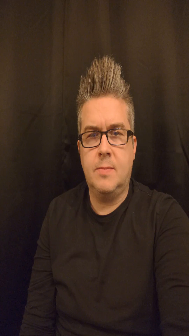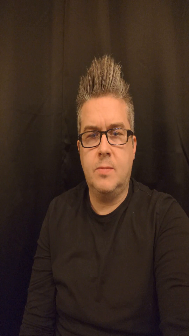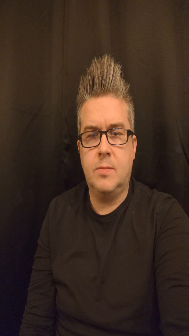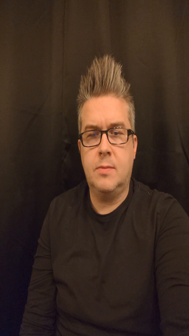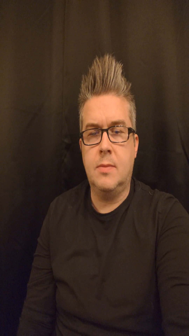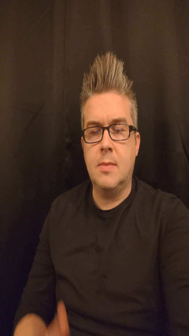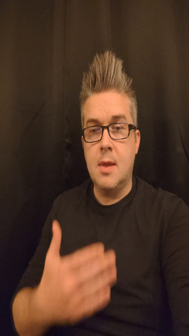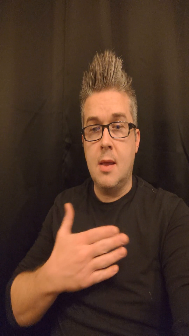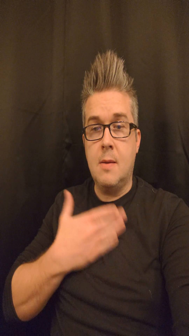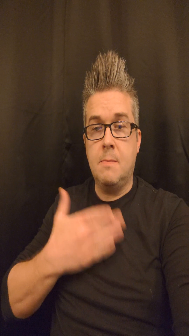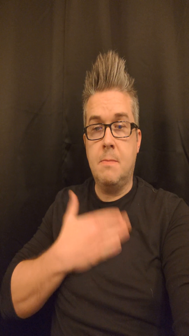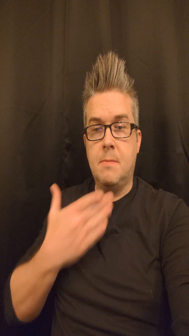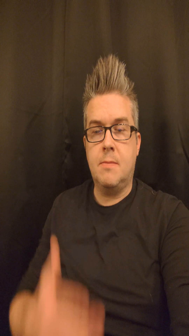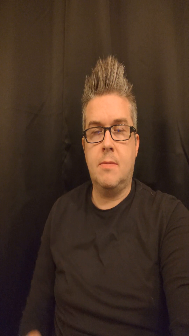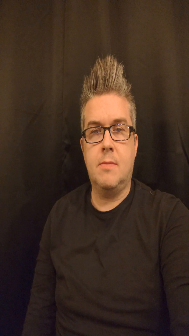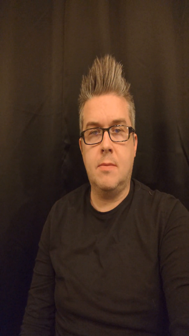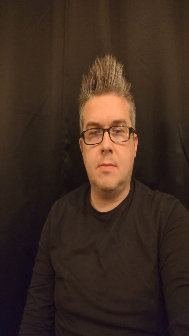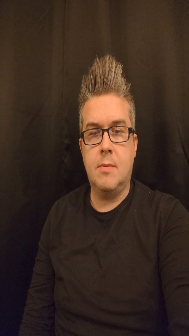happy